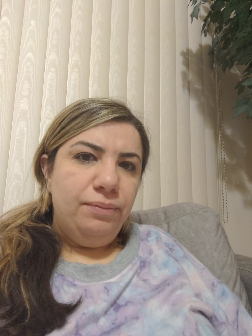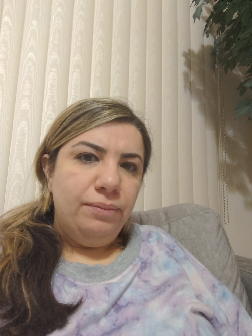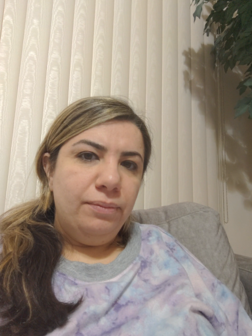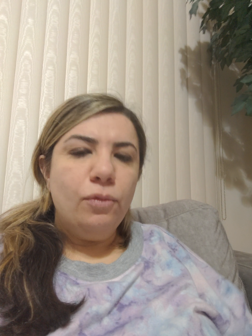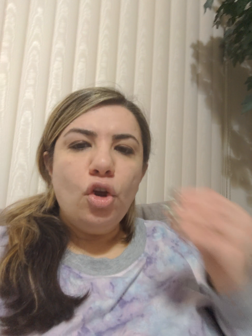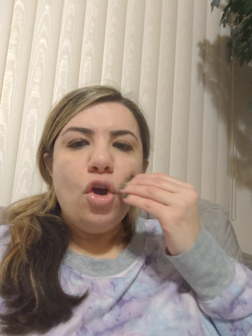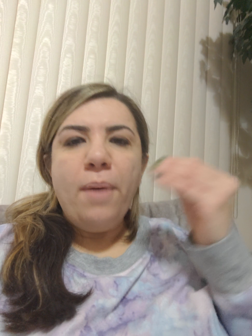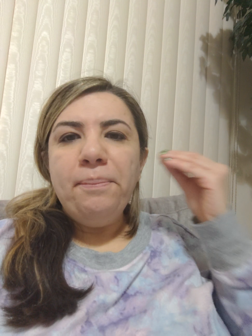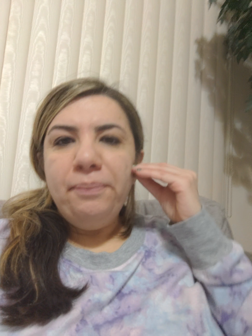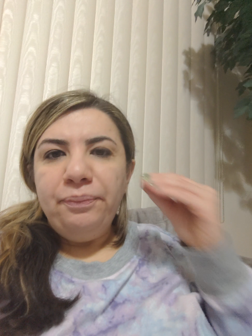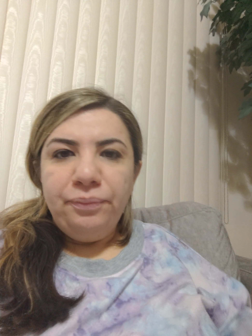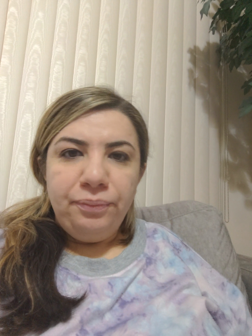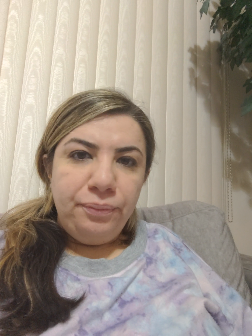home